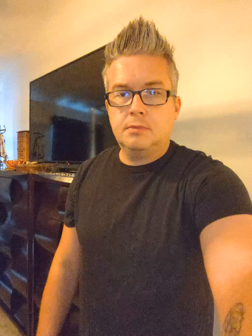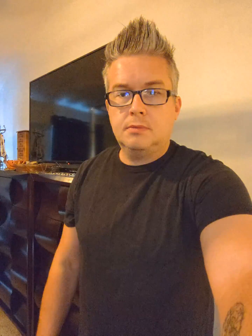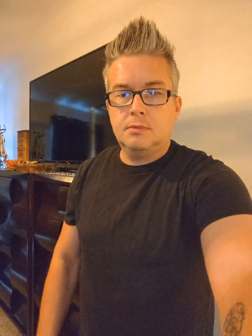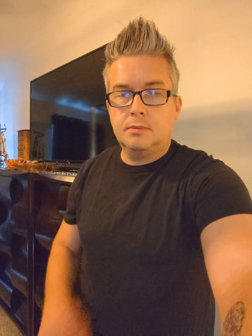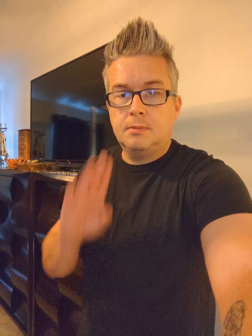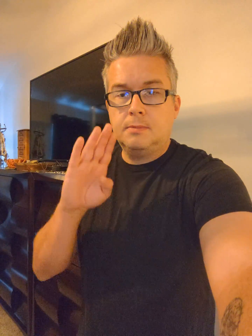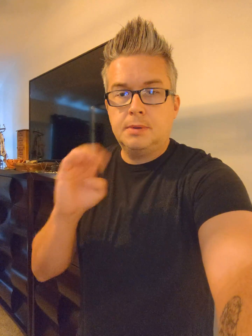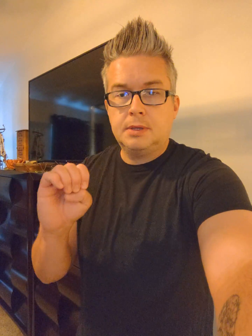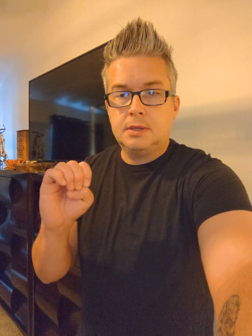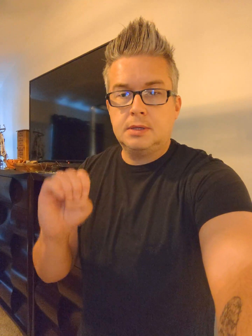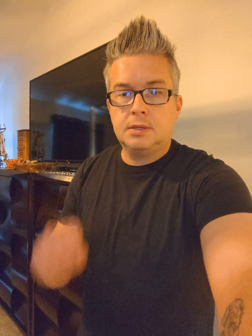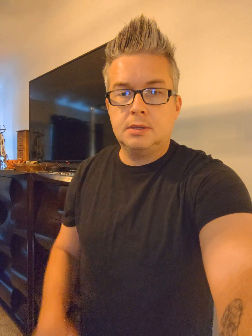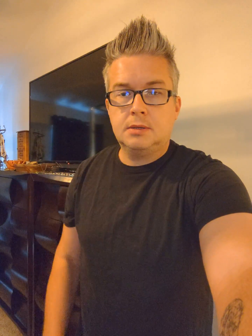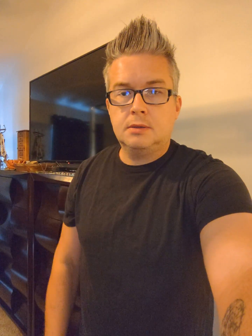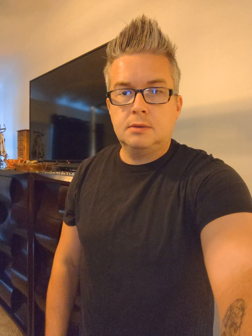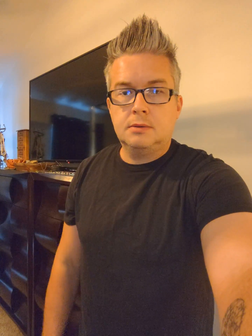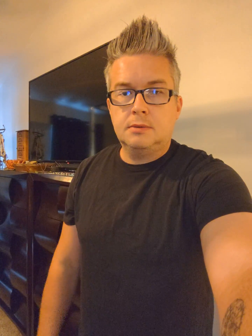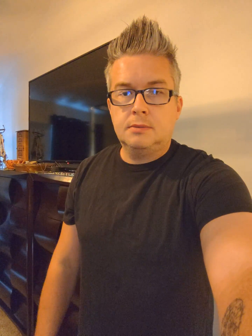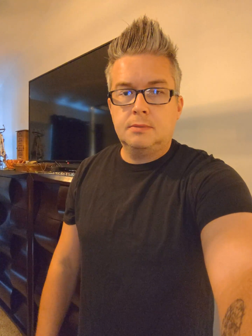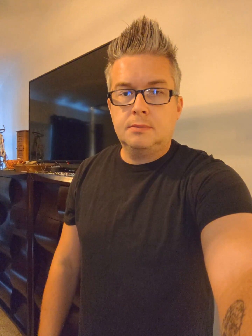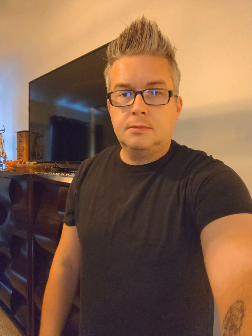be